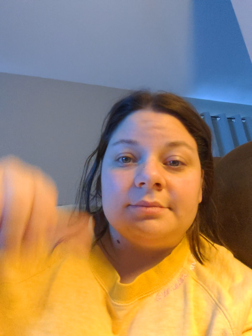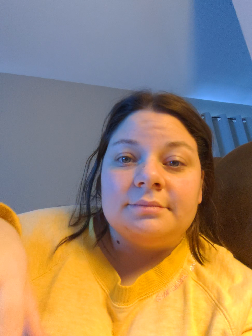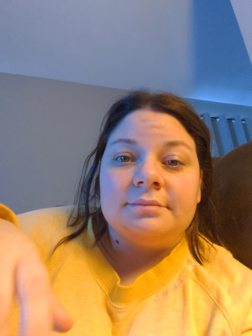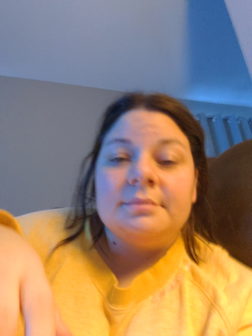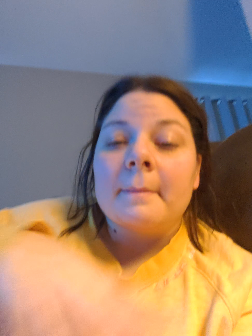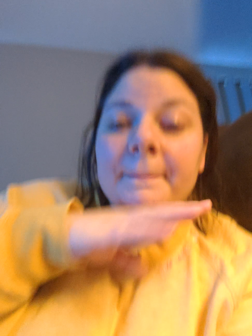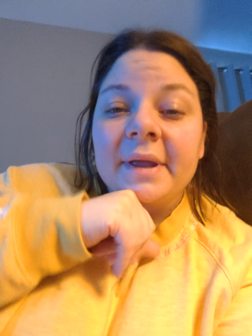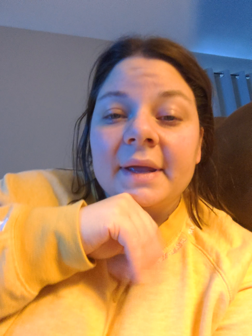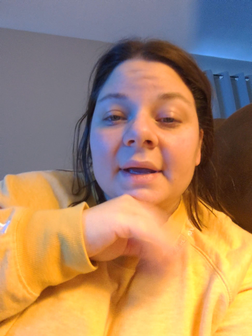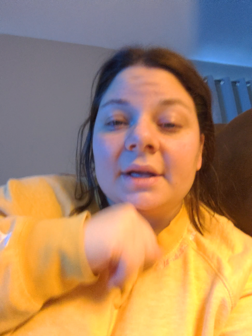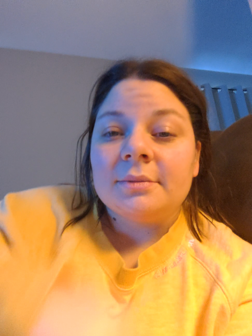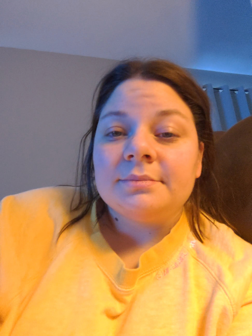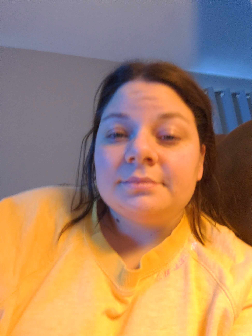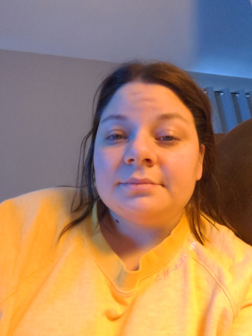pig